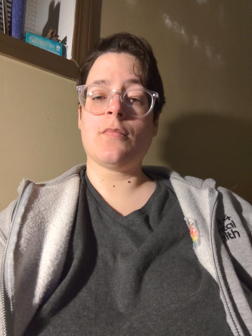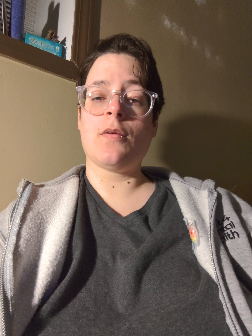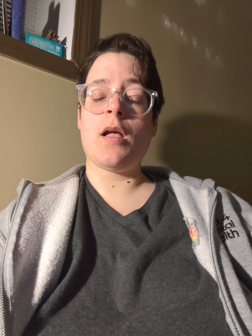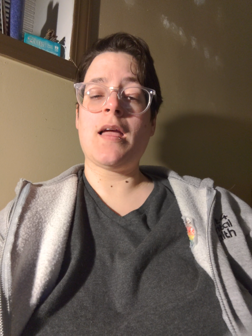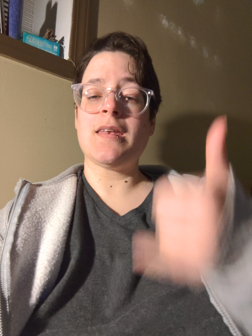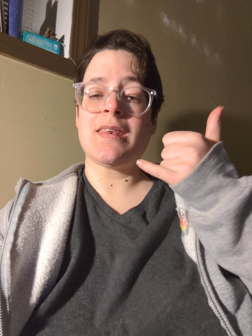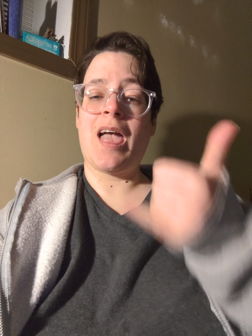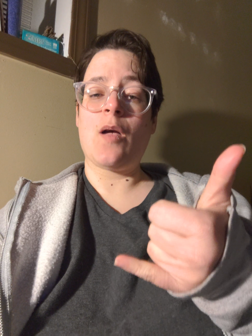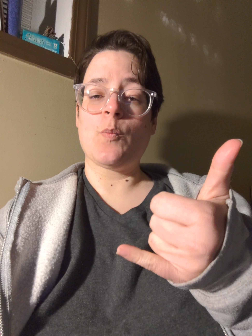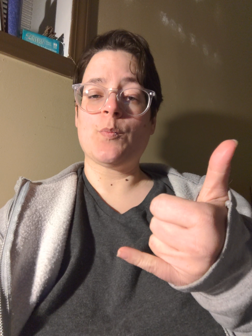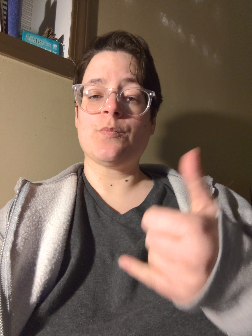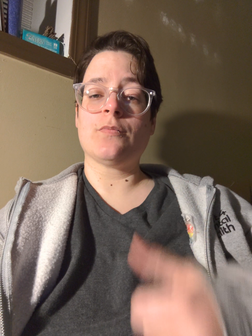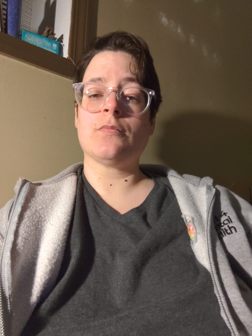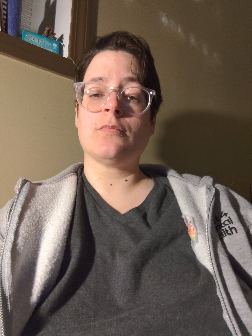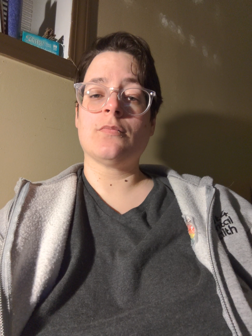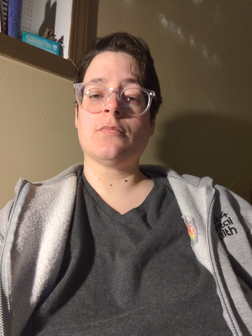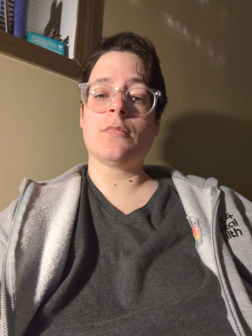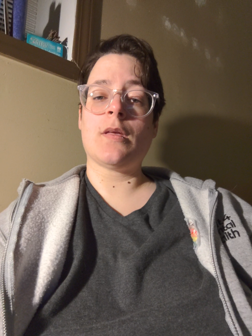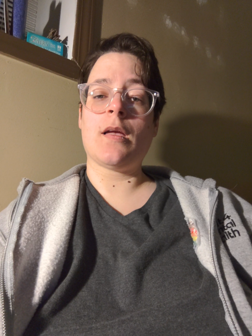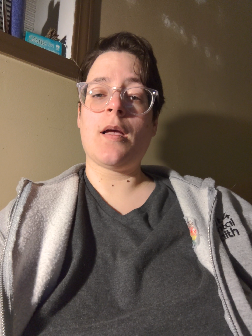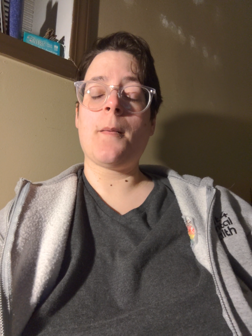now